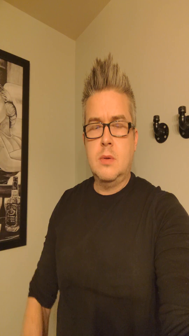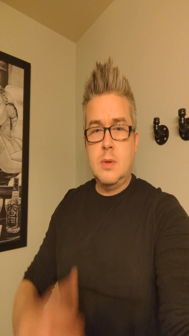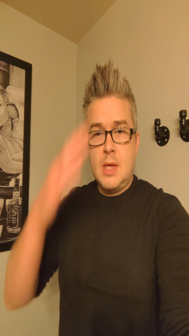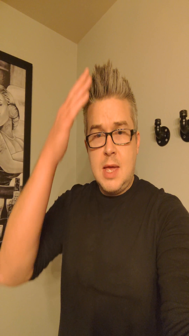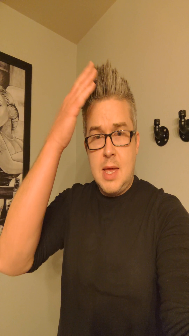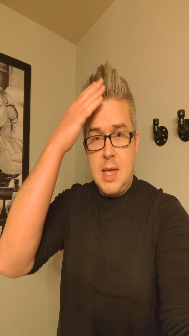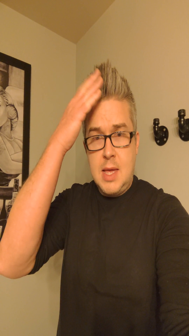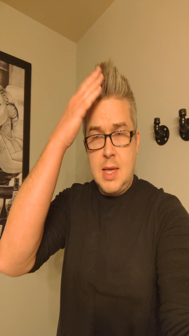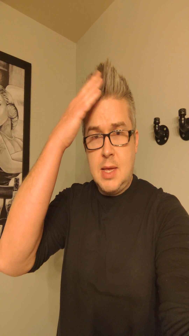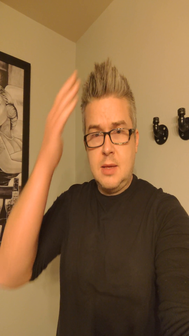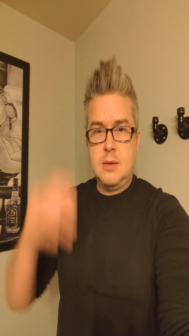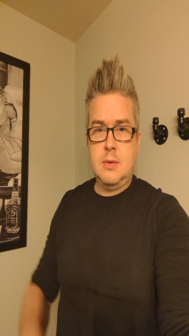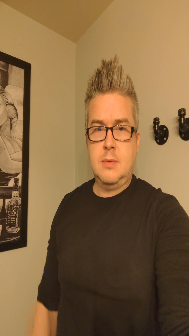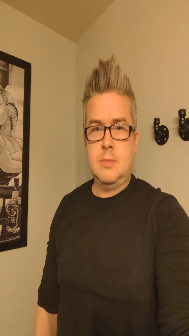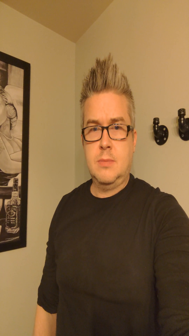hat